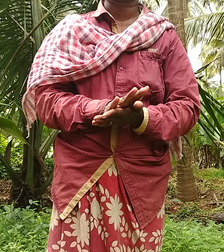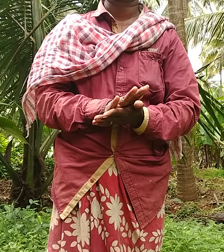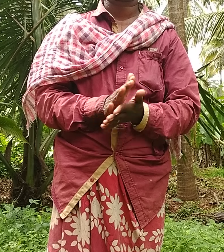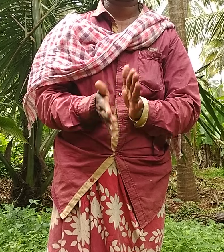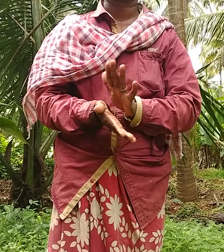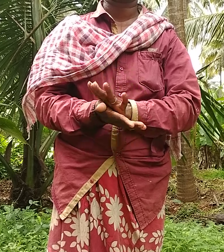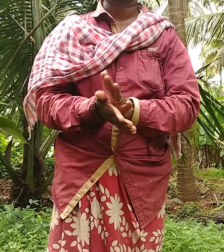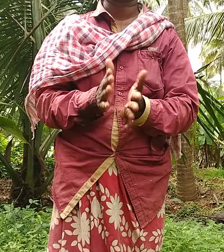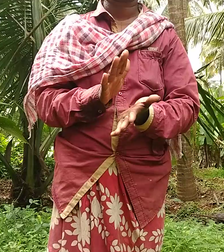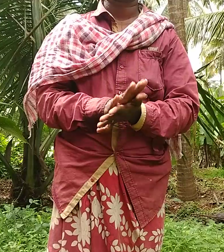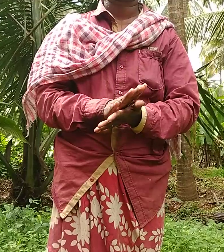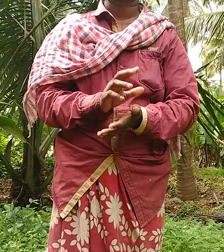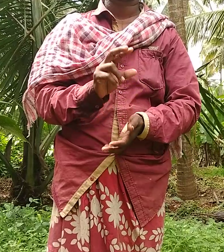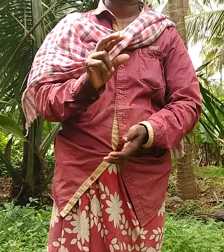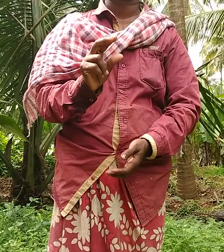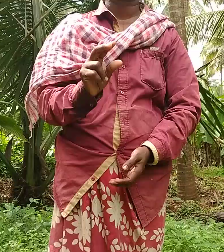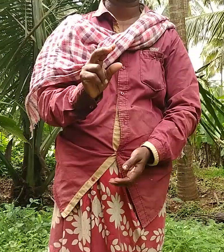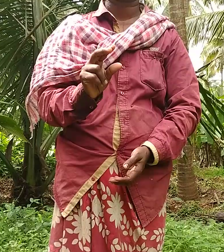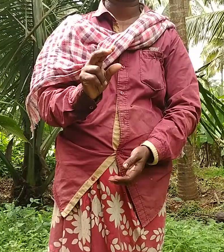Wheat